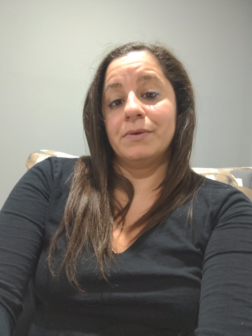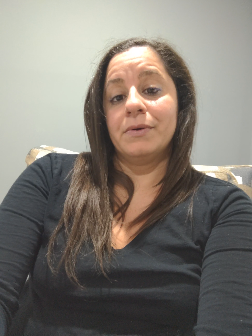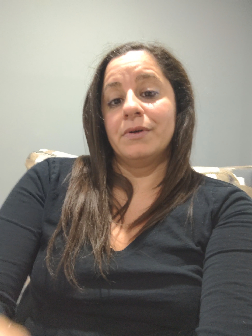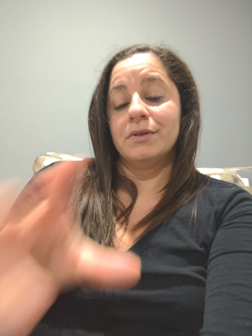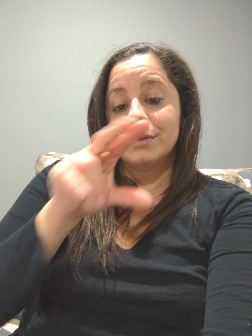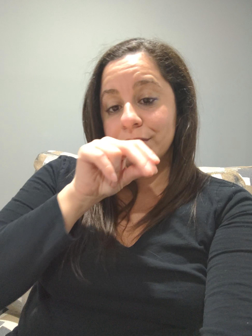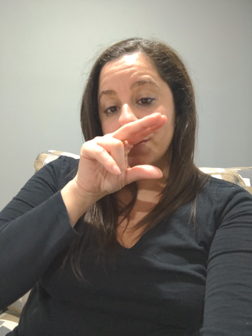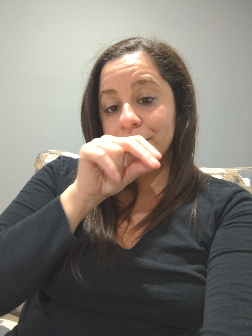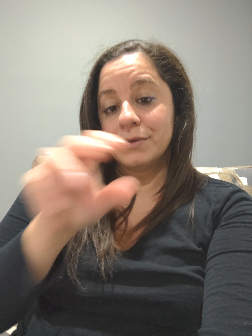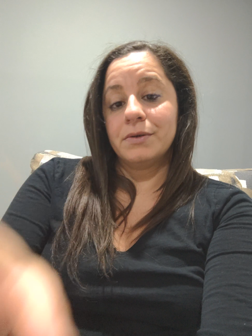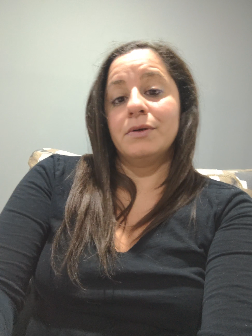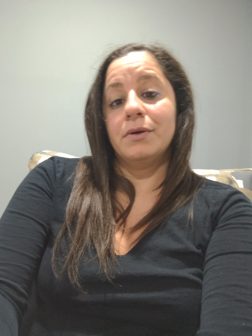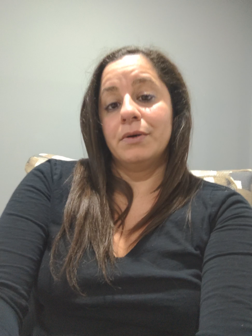duck